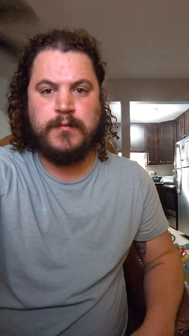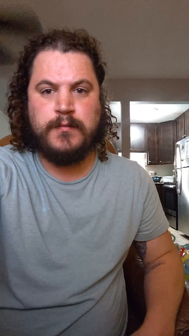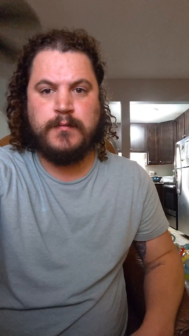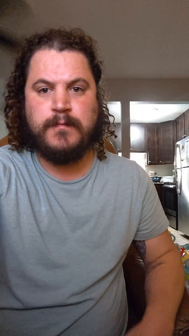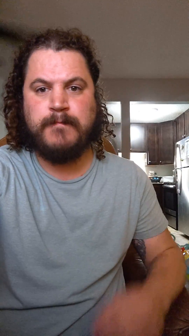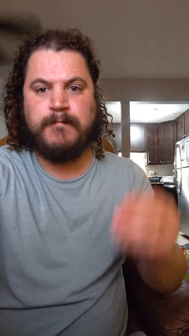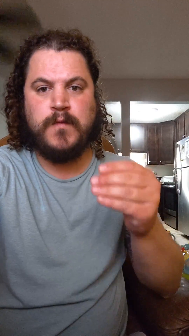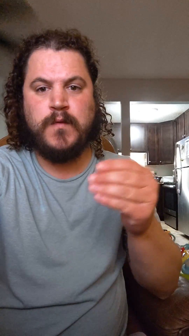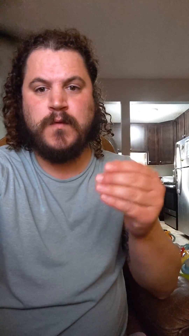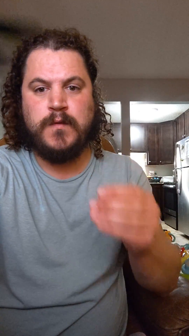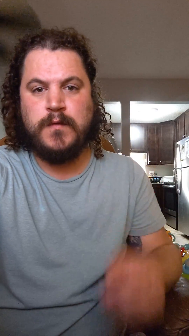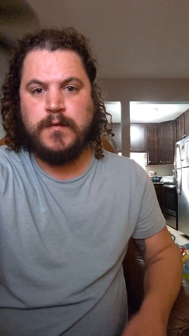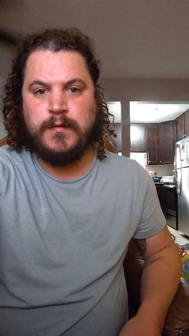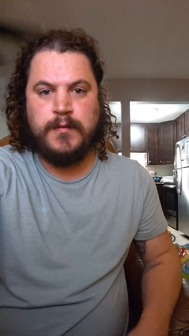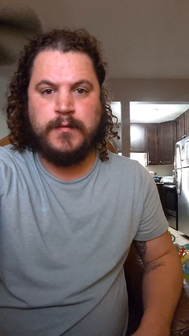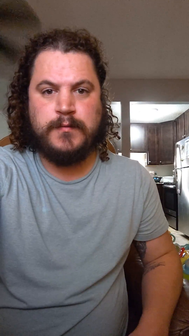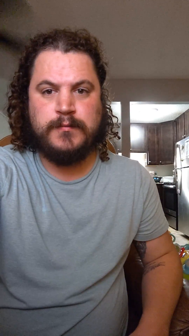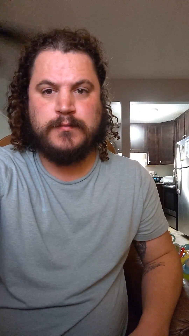more